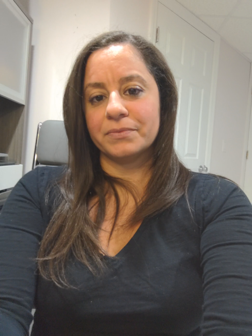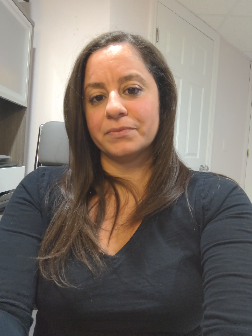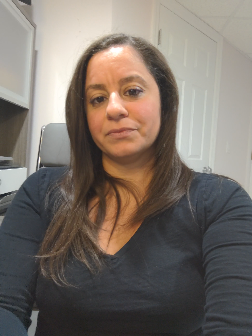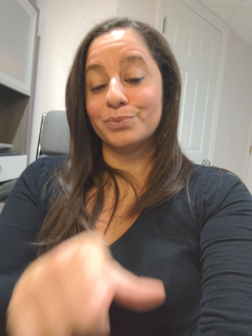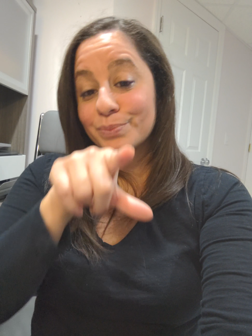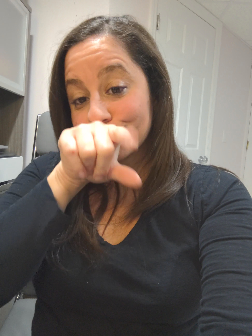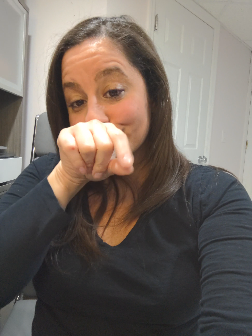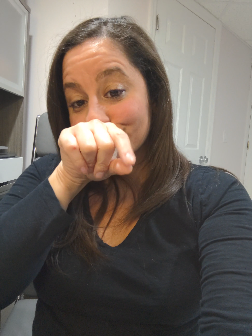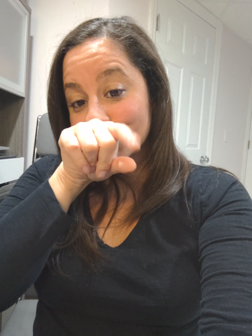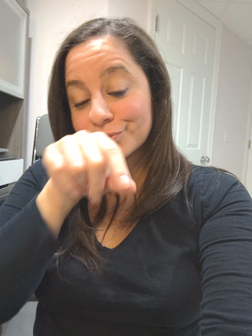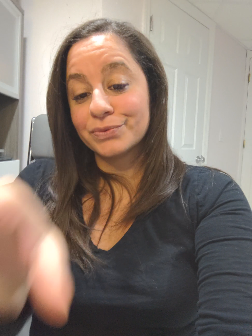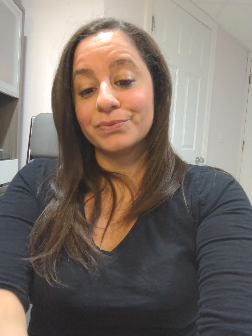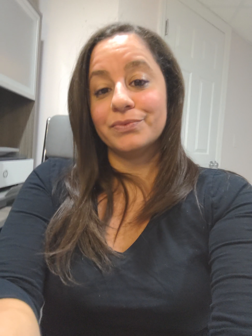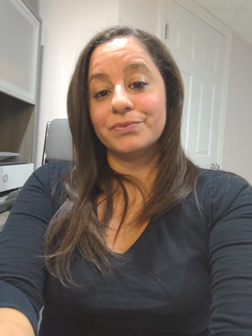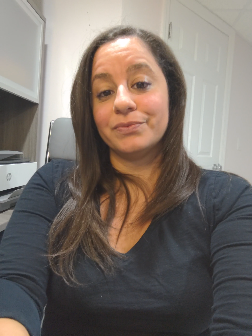bird